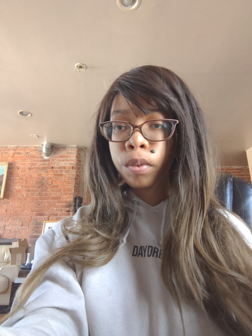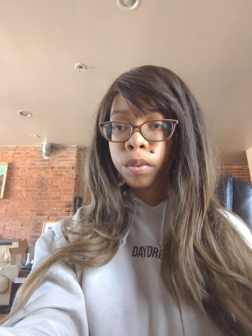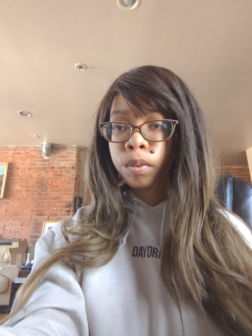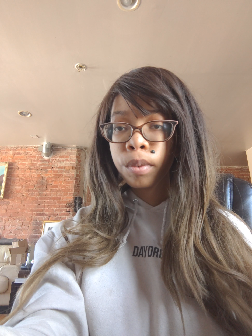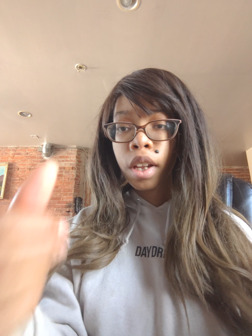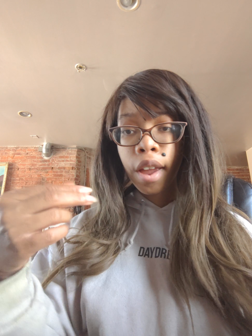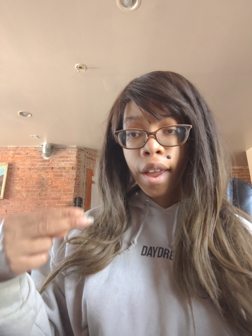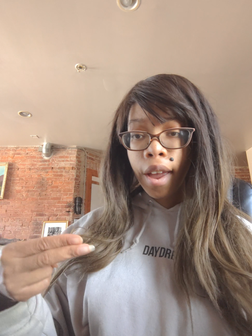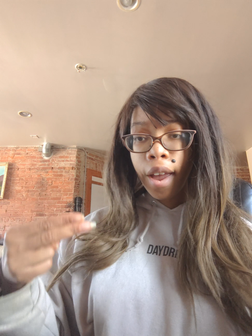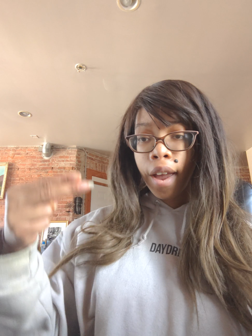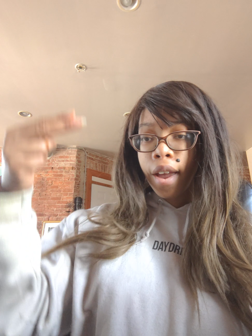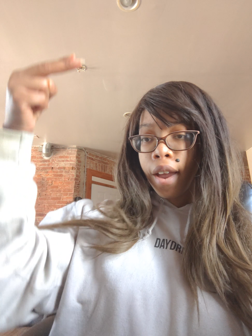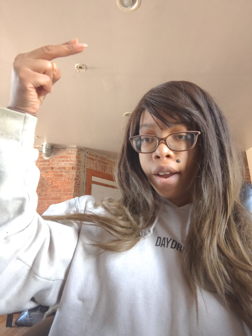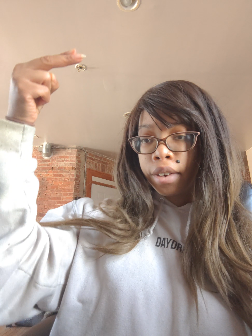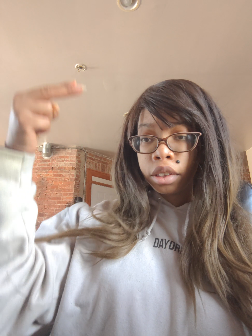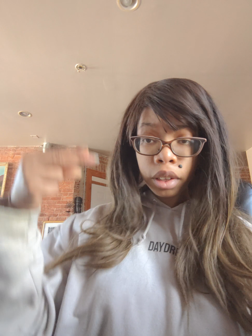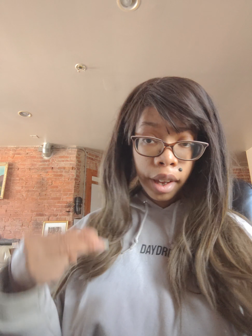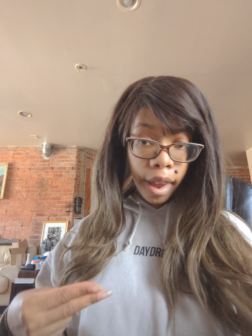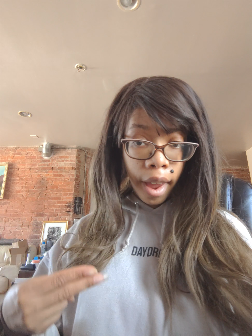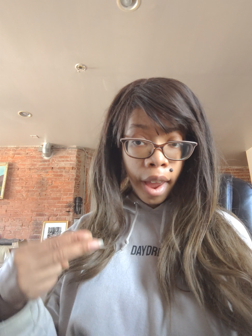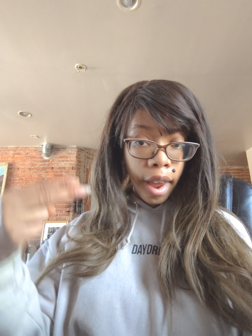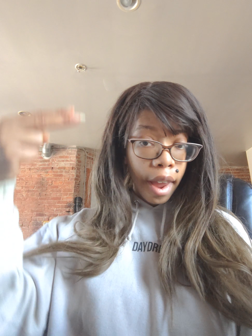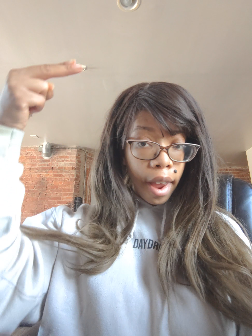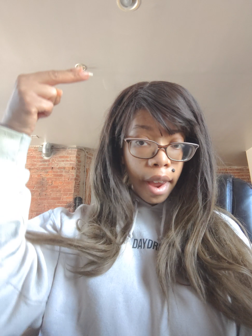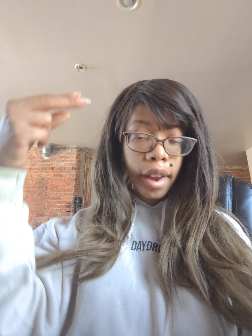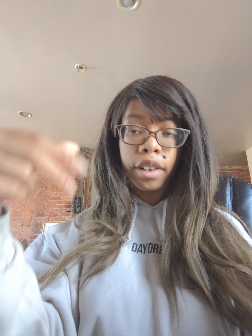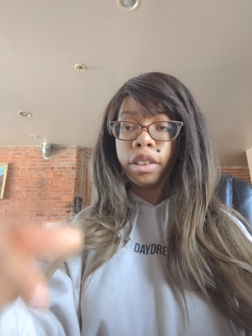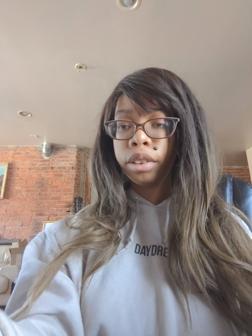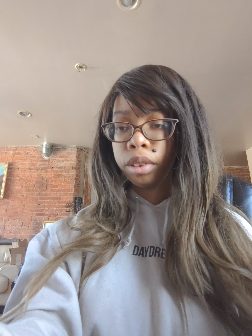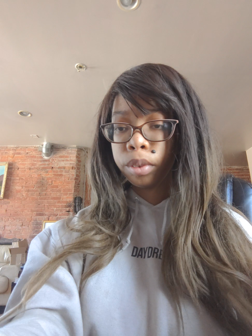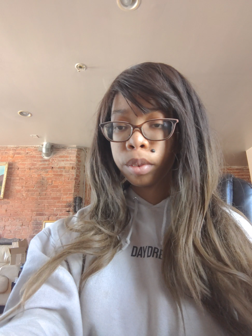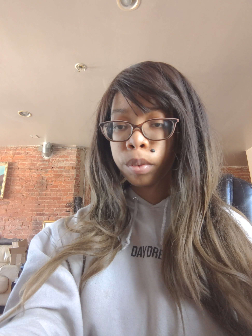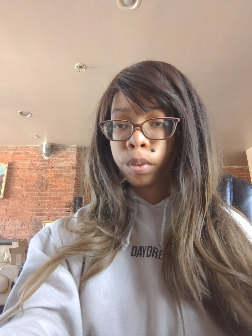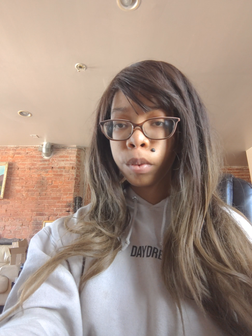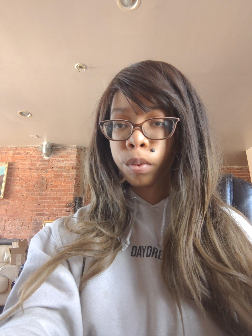high